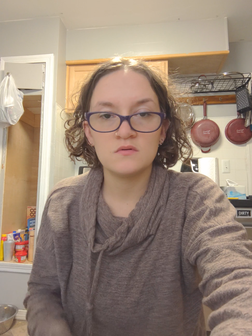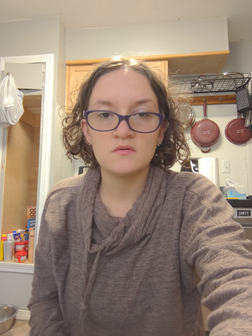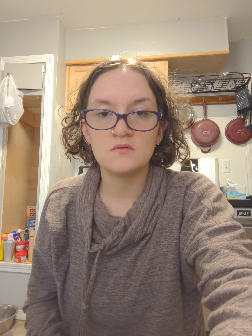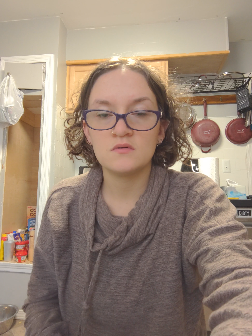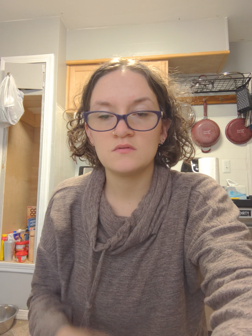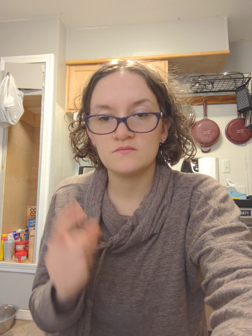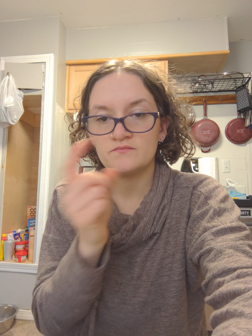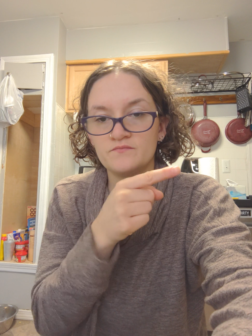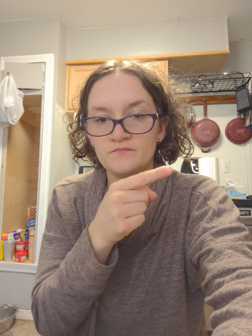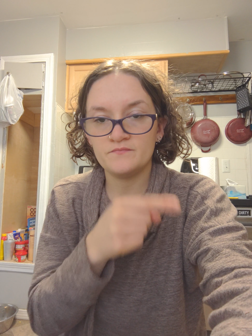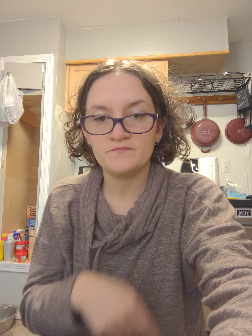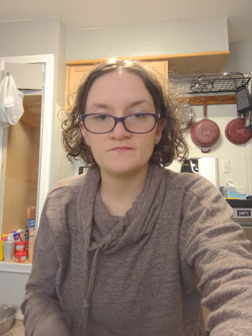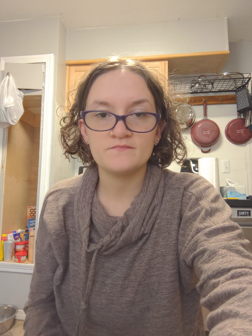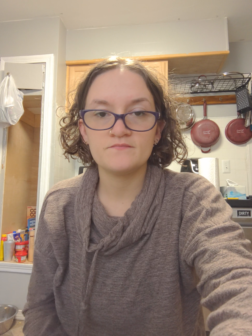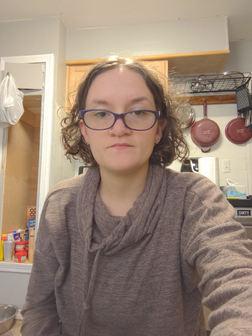he/she/it